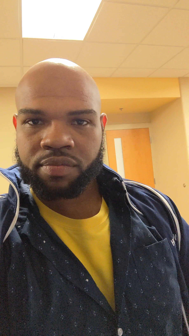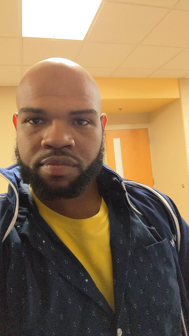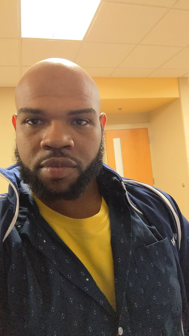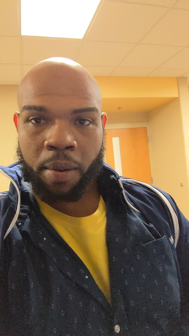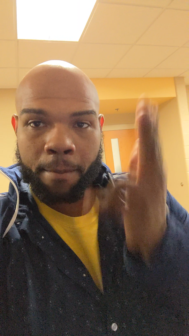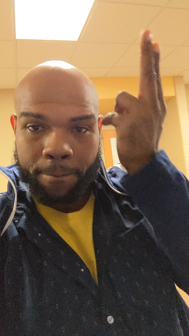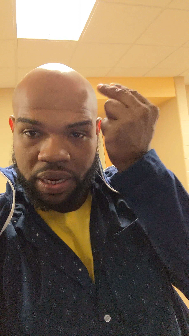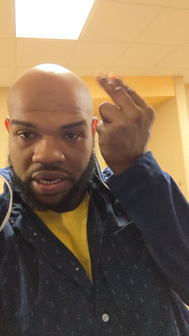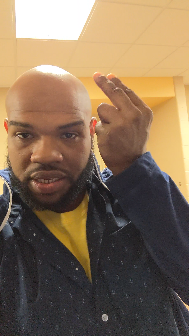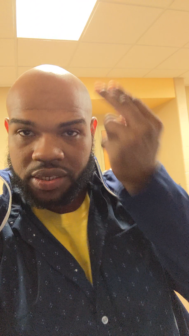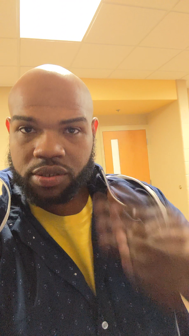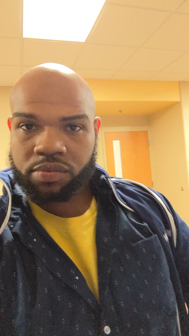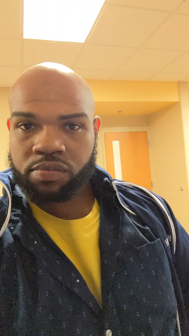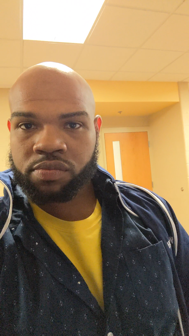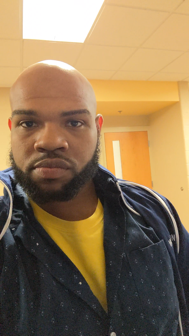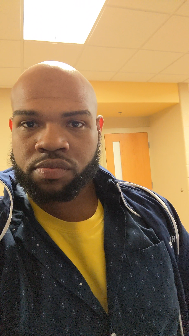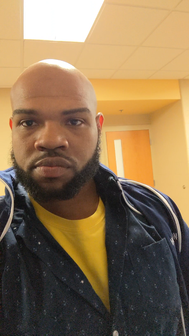bunny